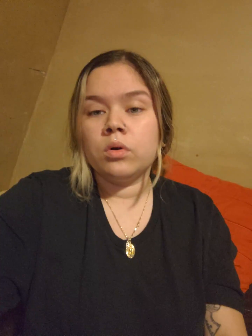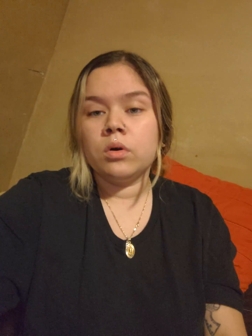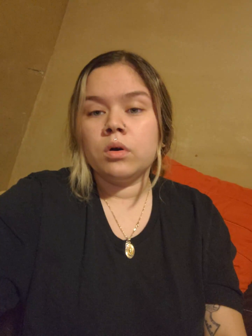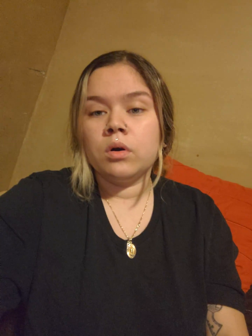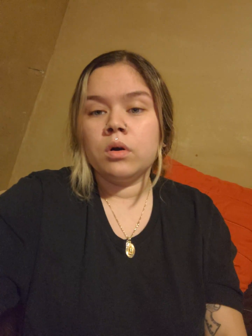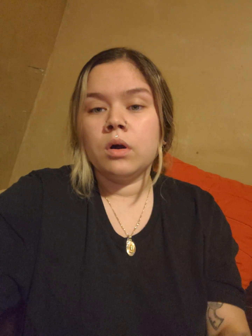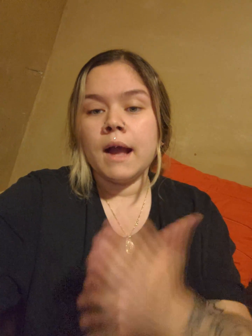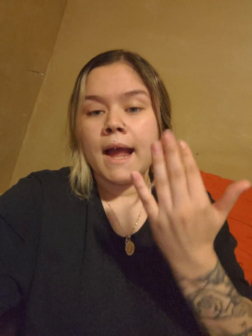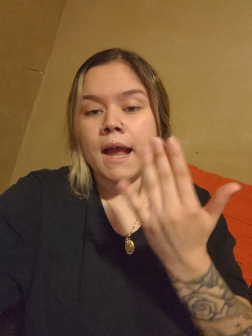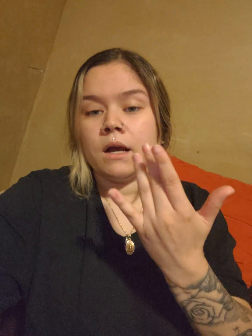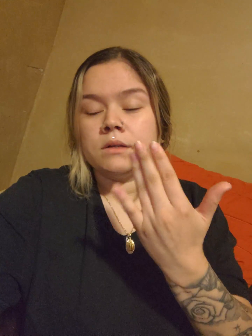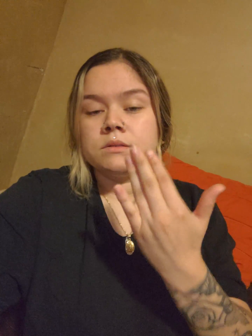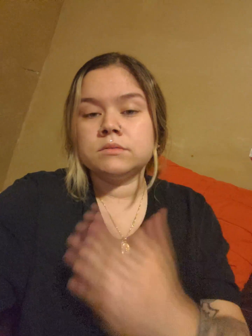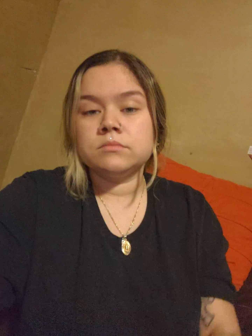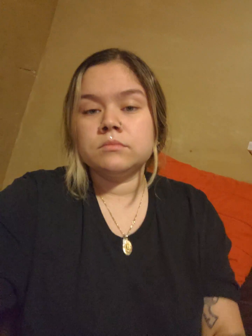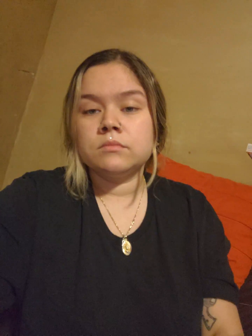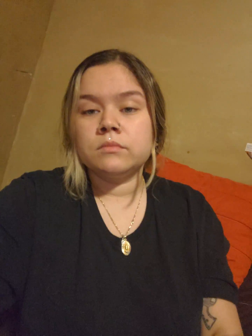hand